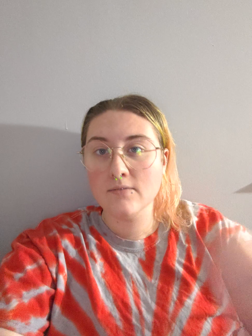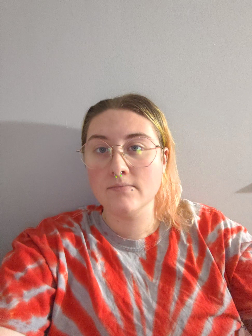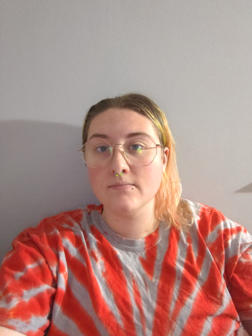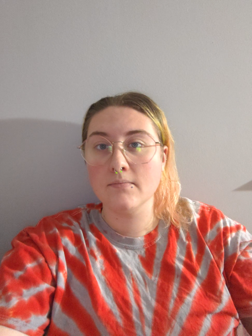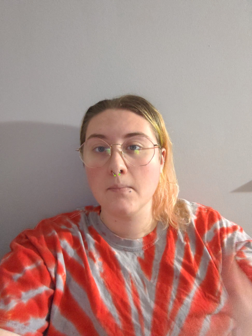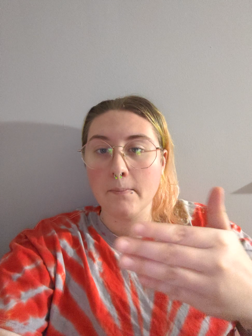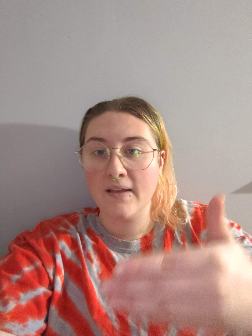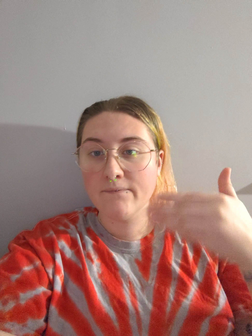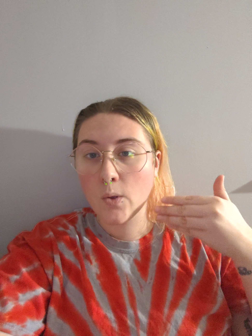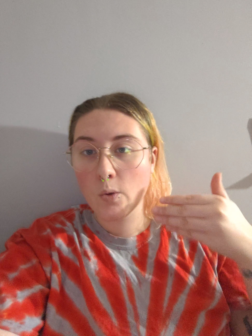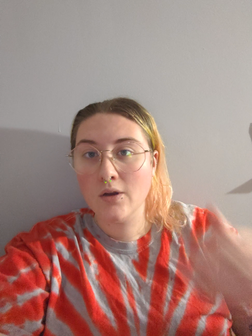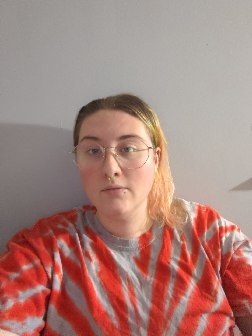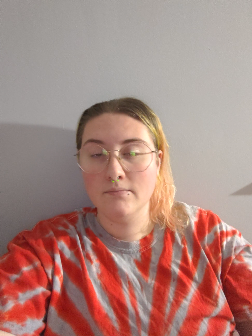before